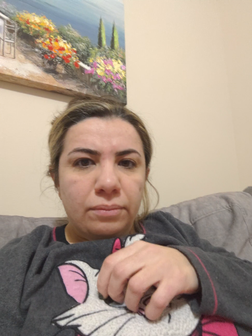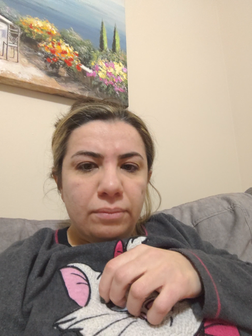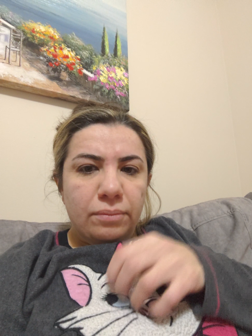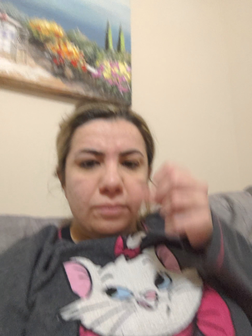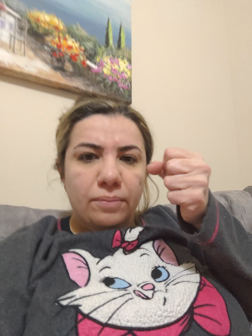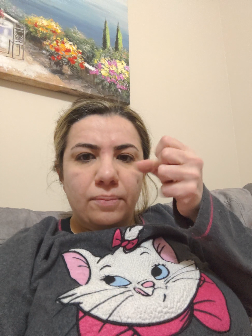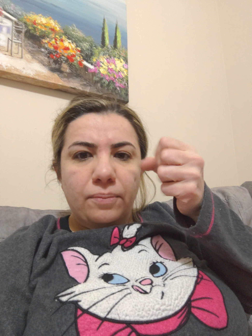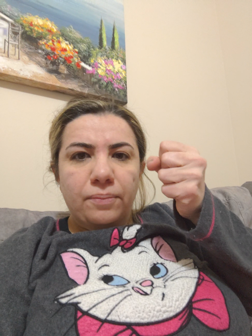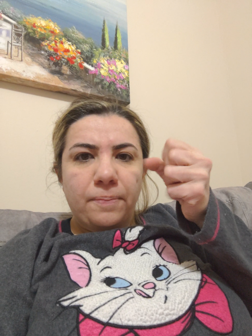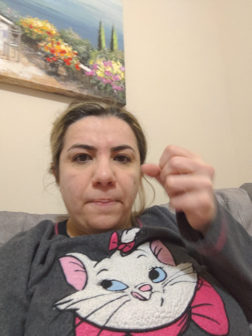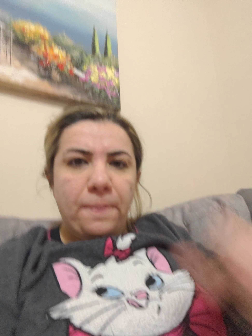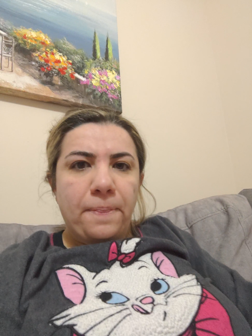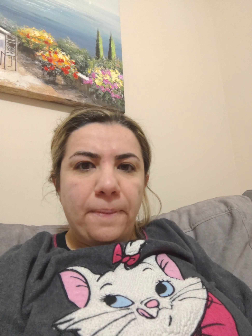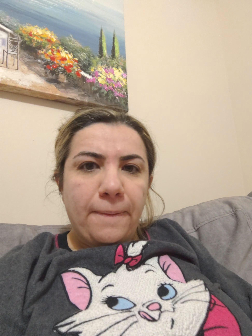milk